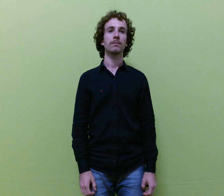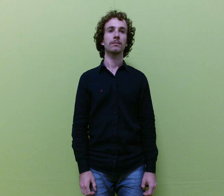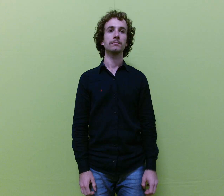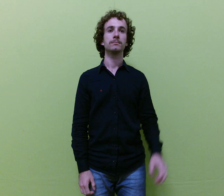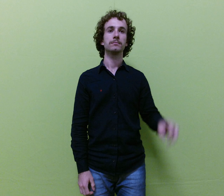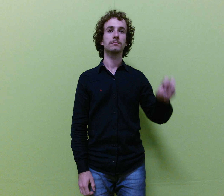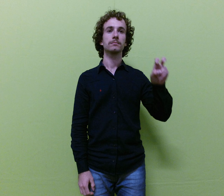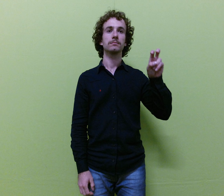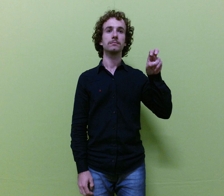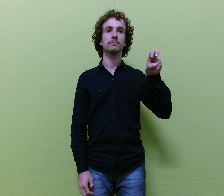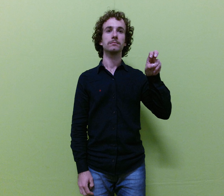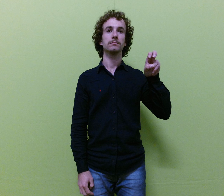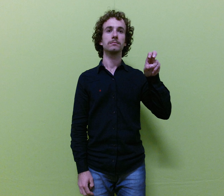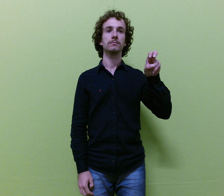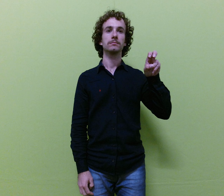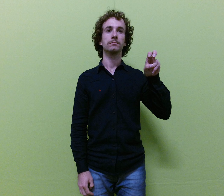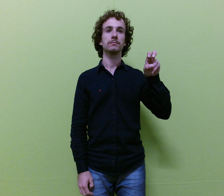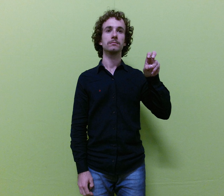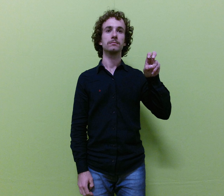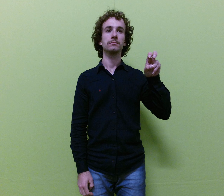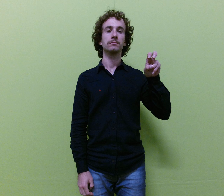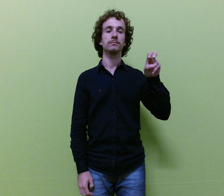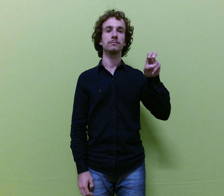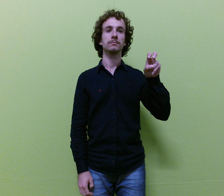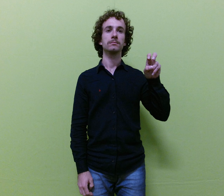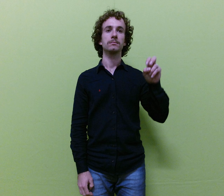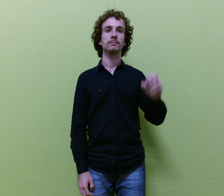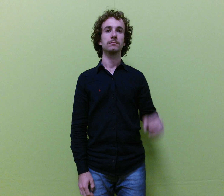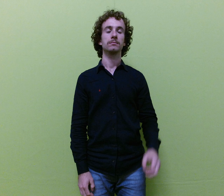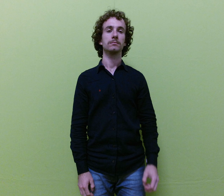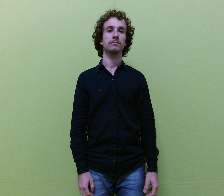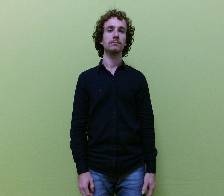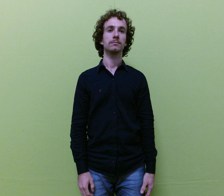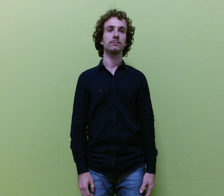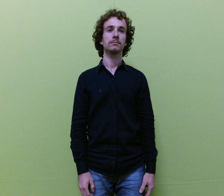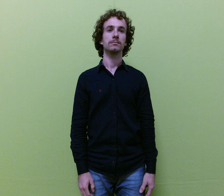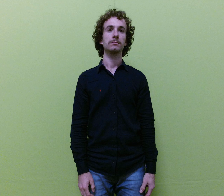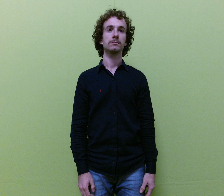cinco